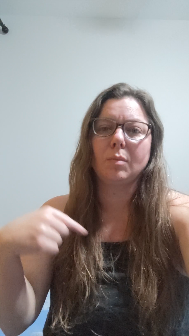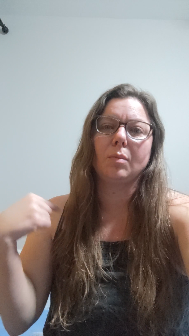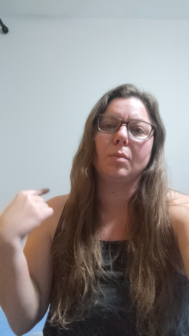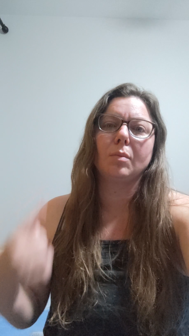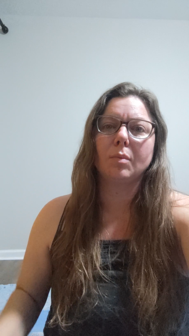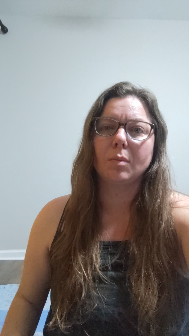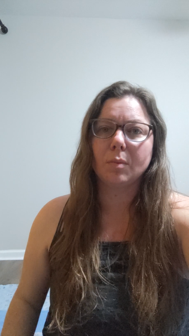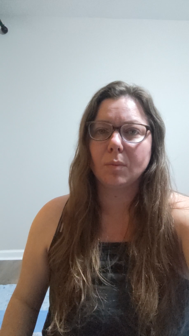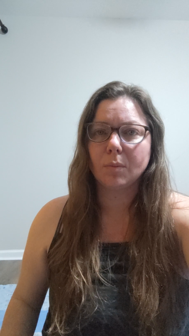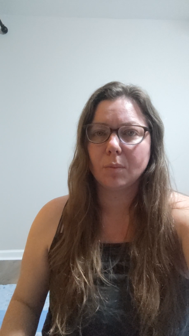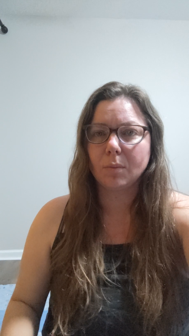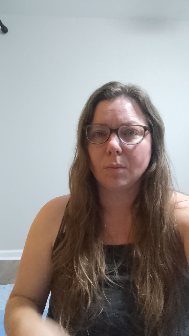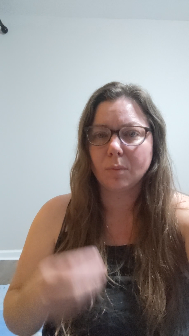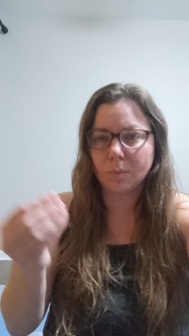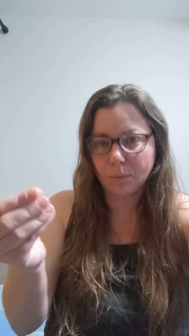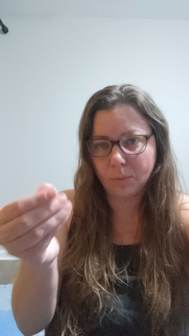feed